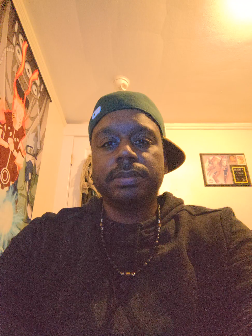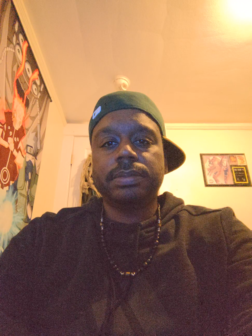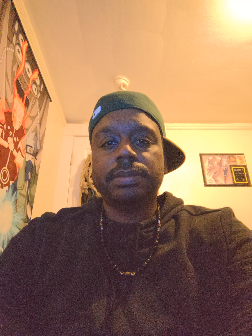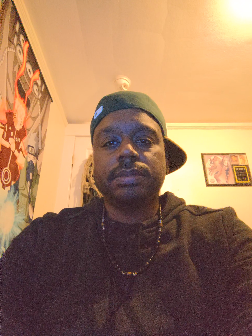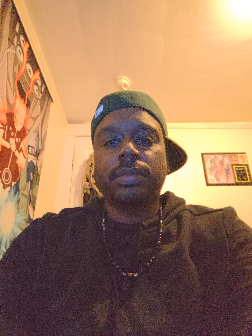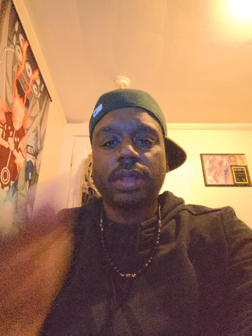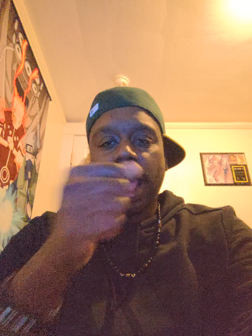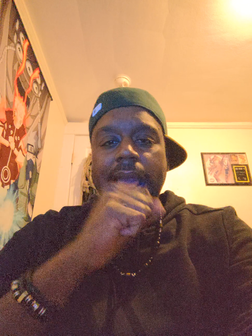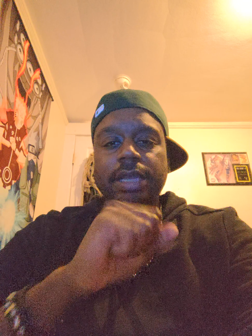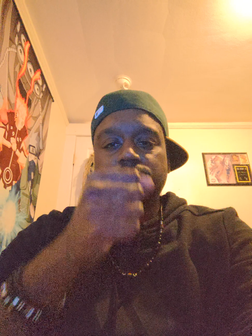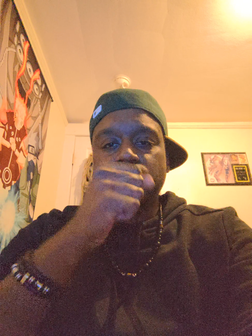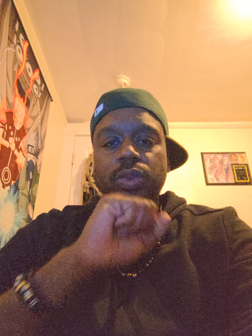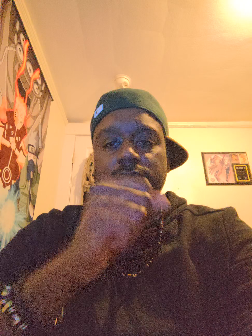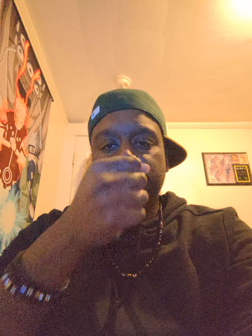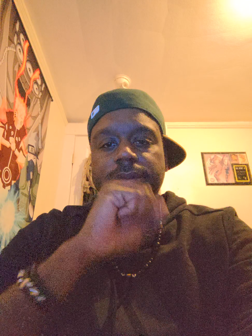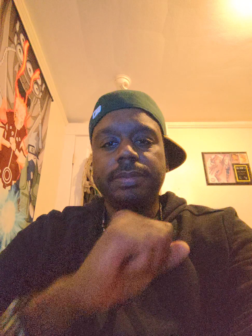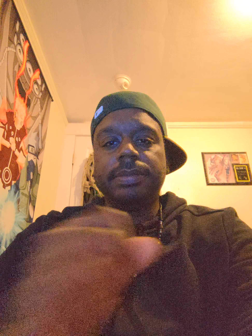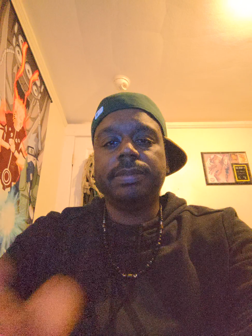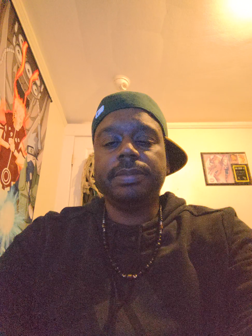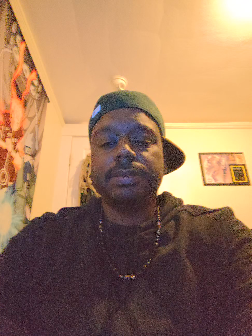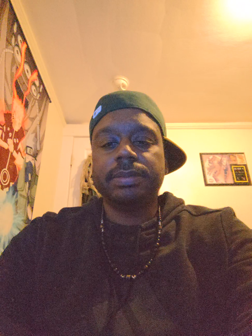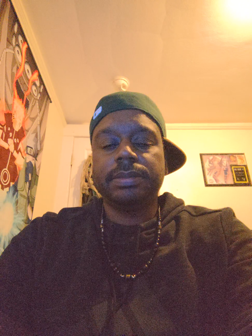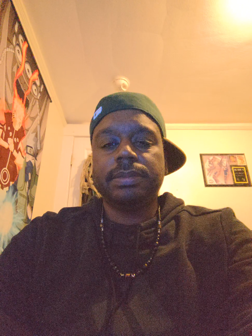ice cream